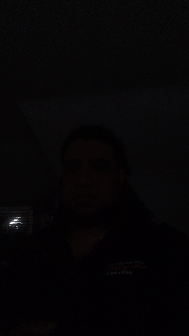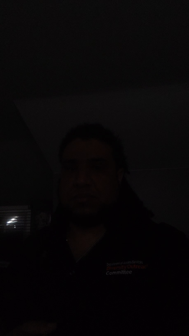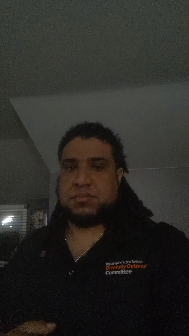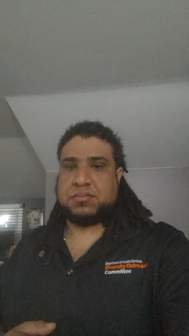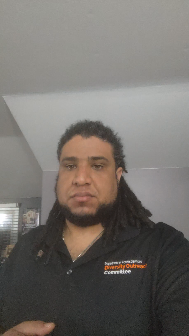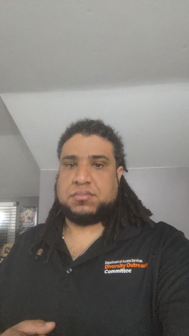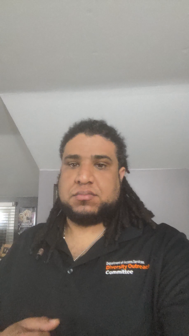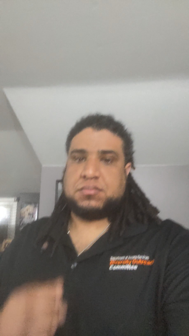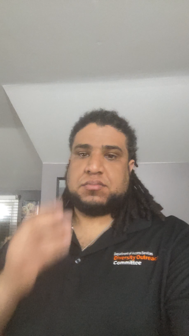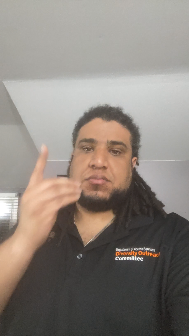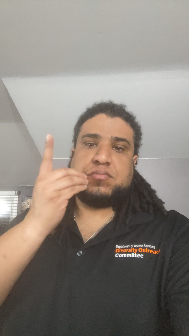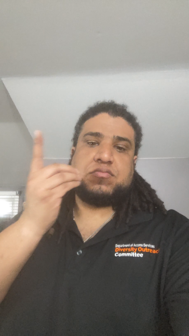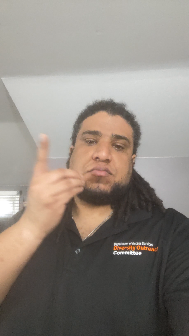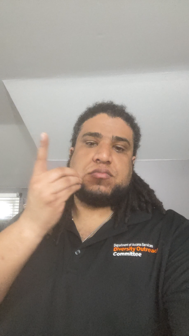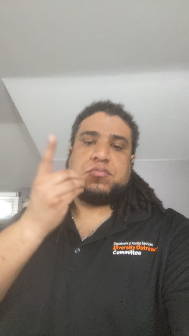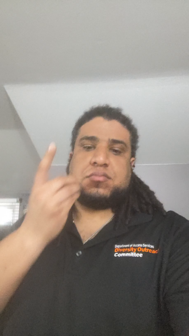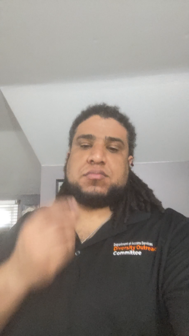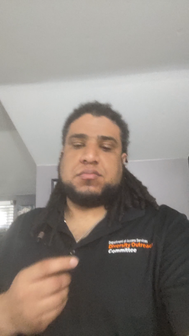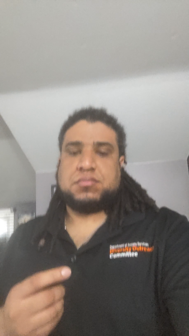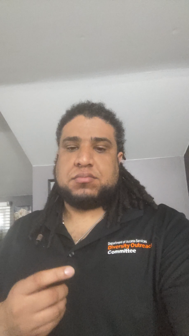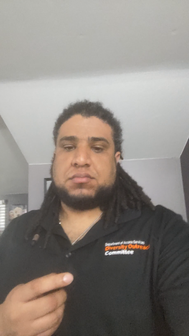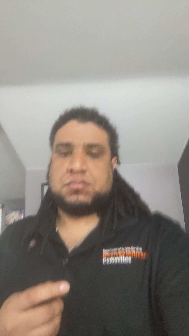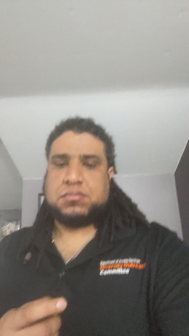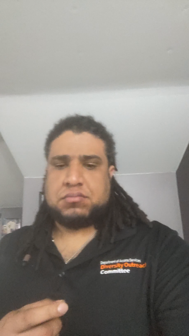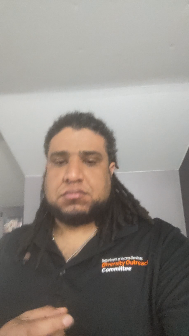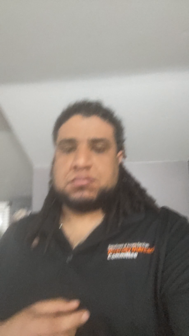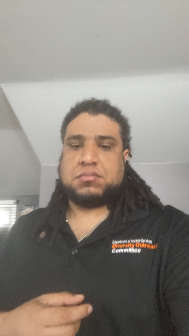dinner